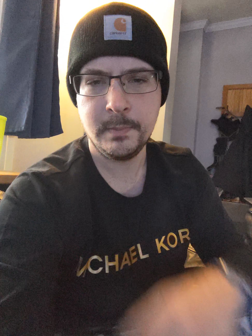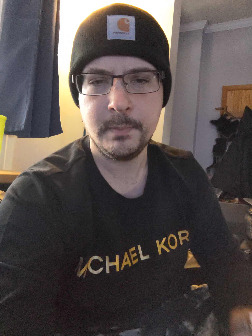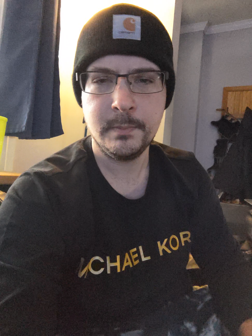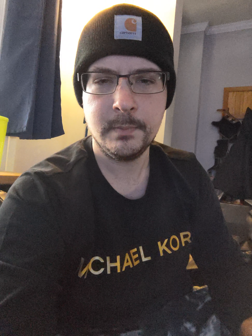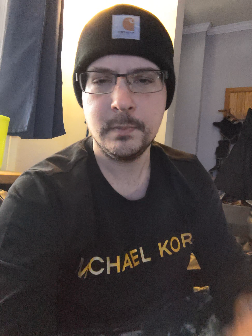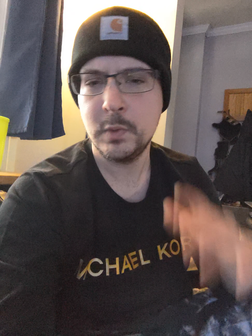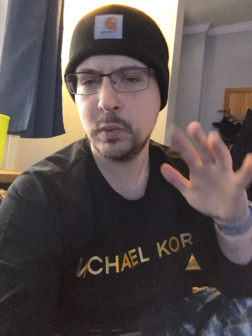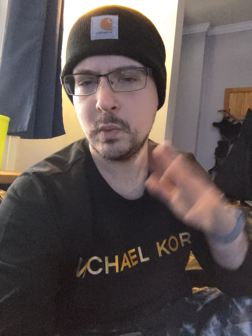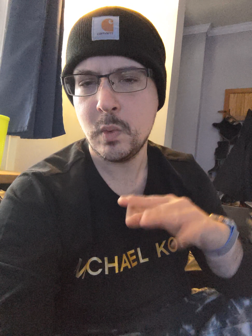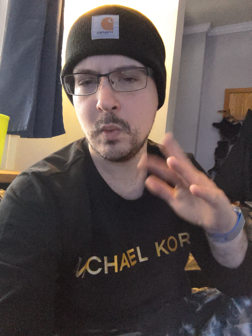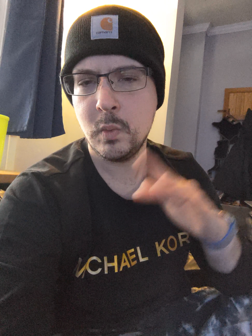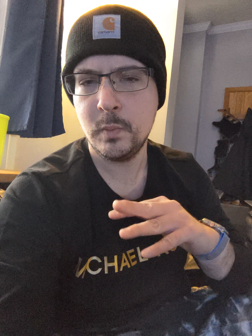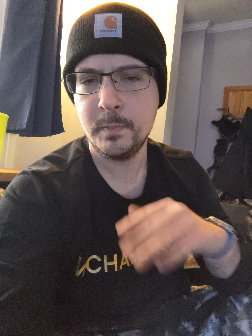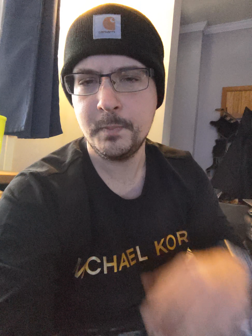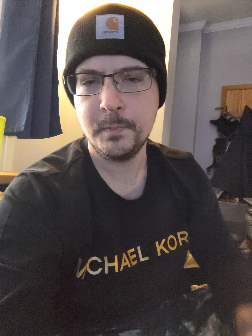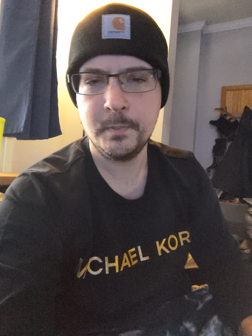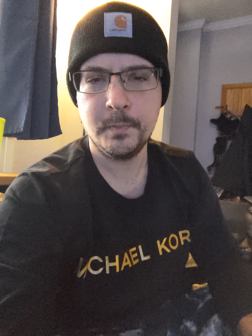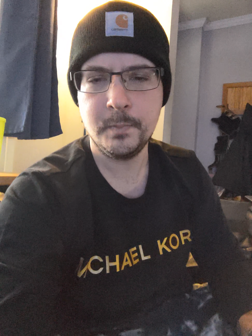snow